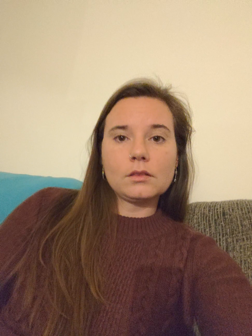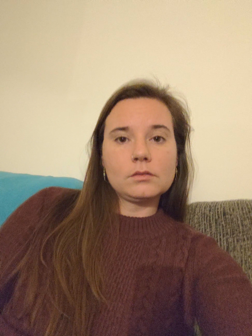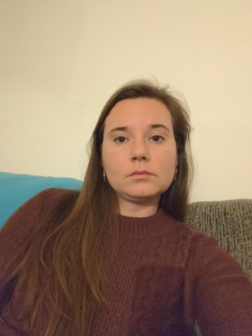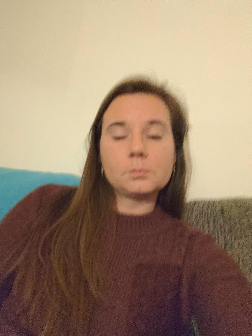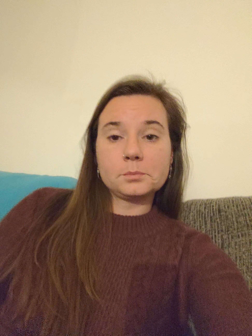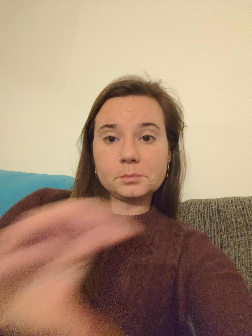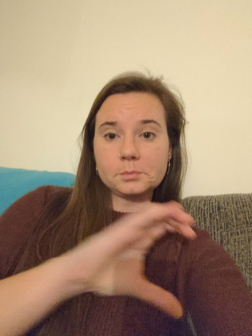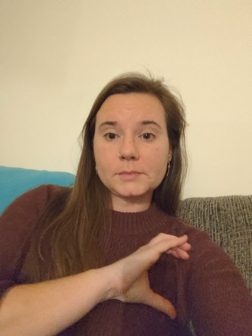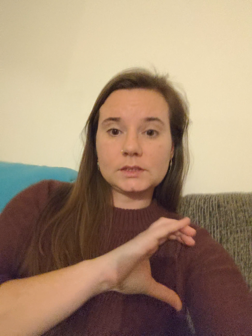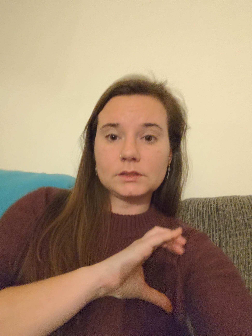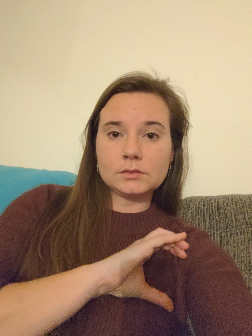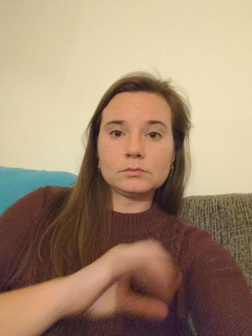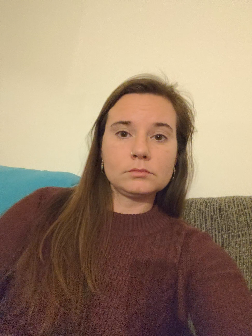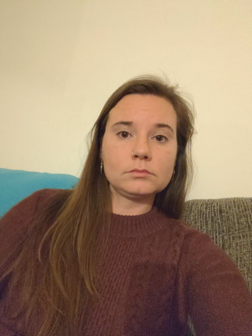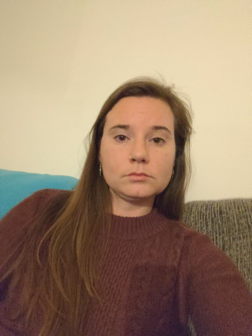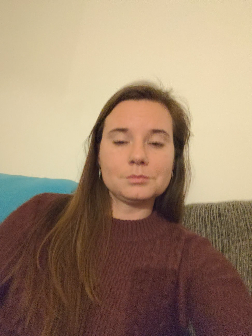police